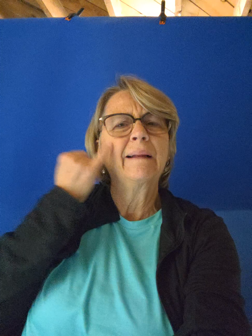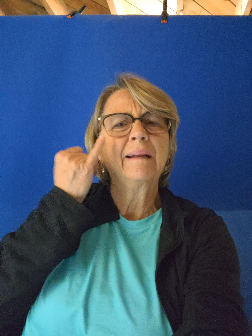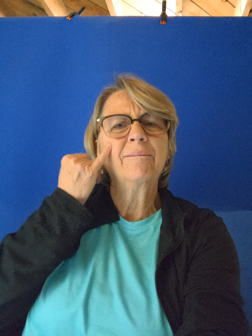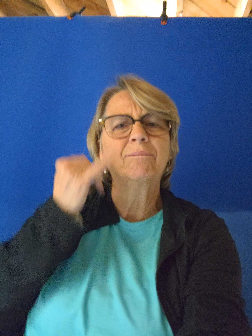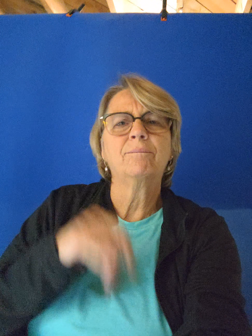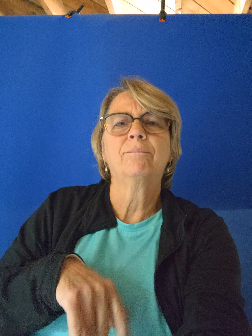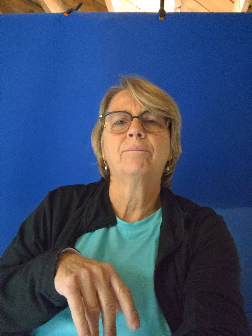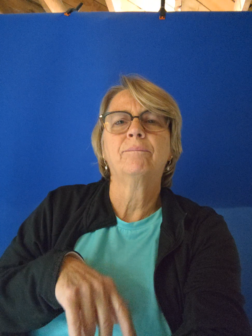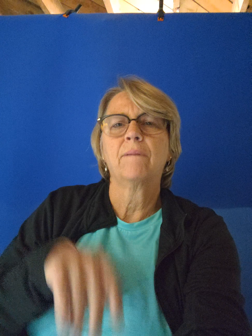if